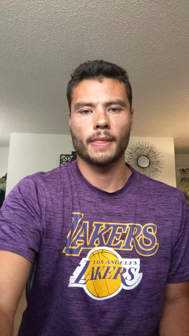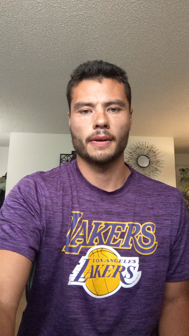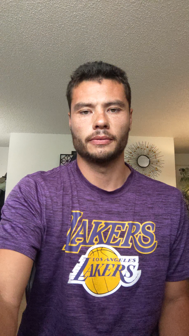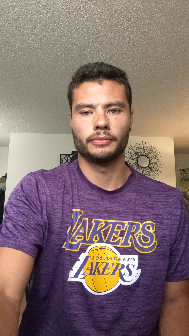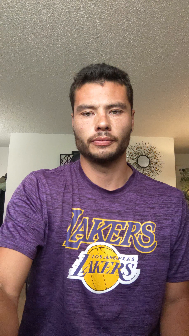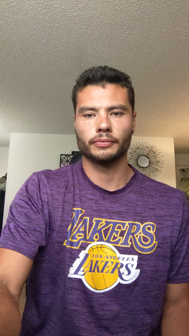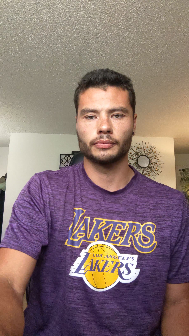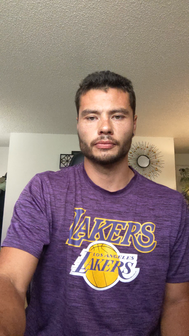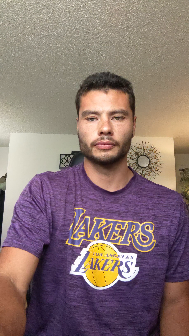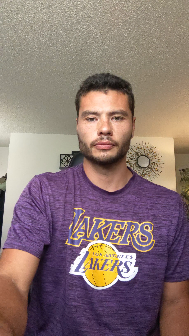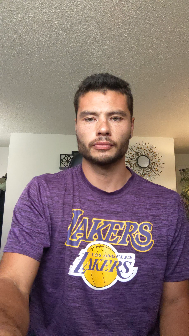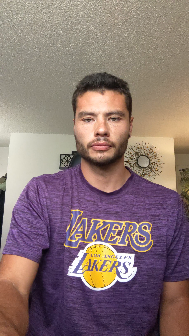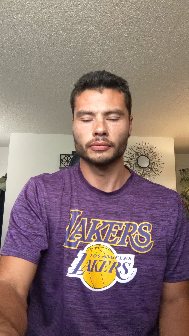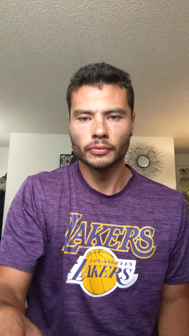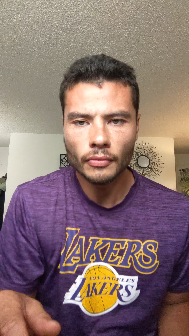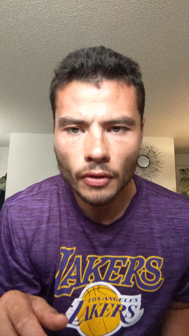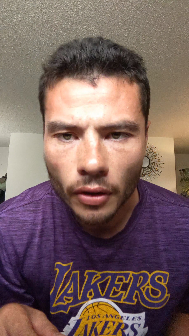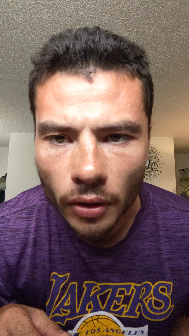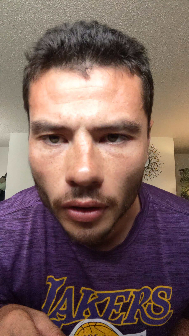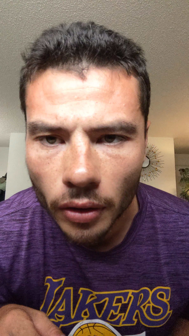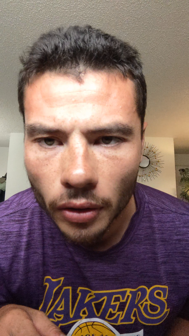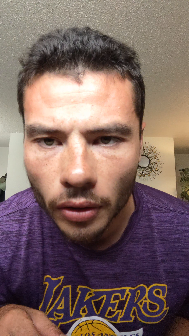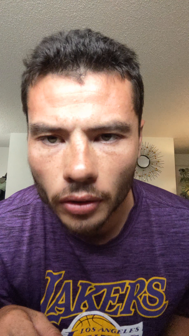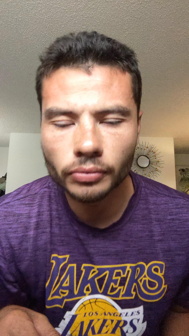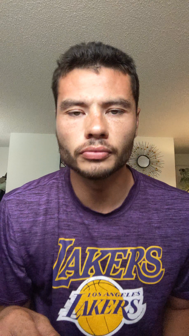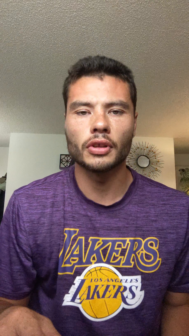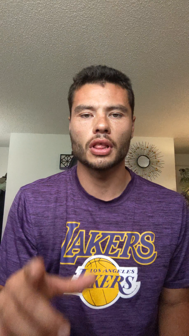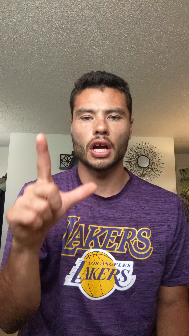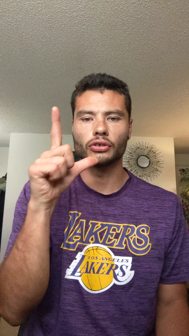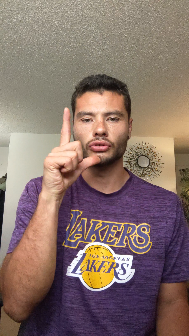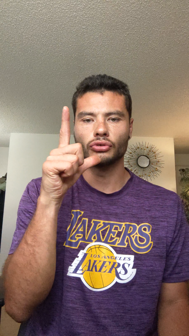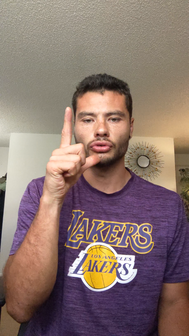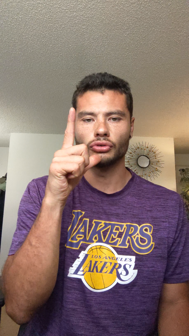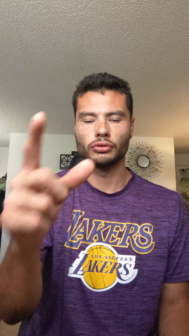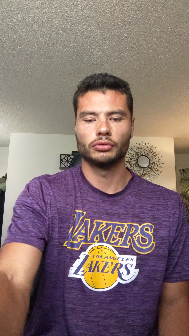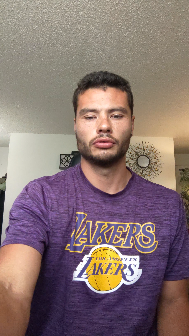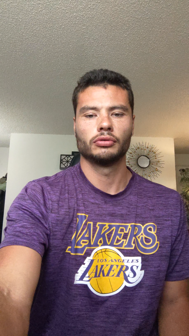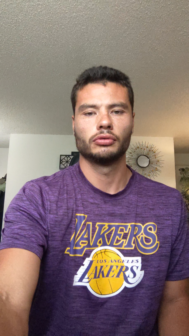lunch